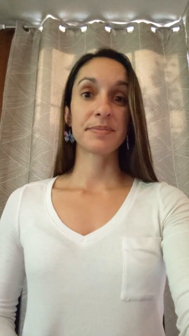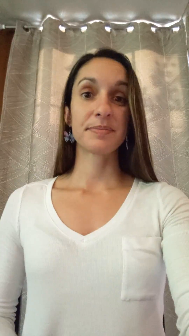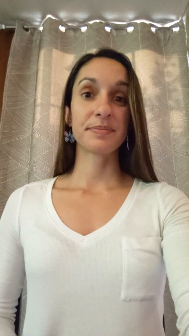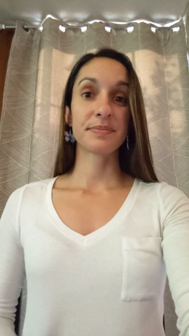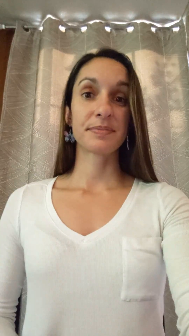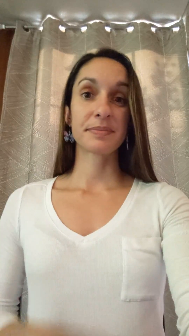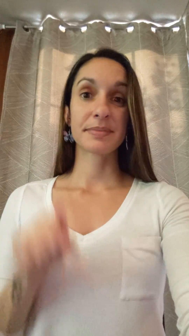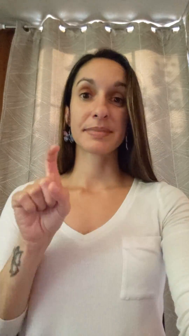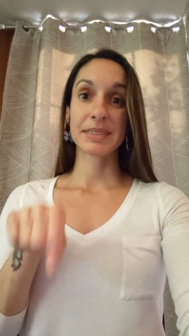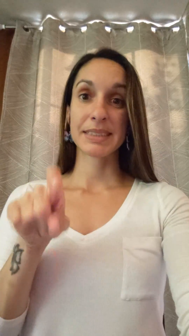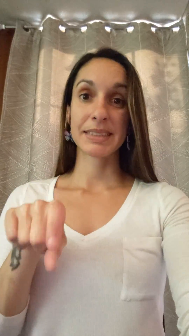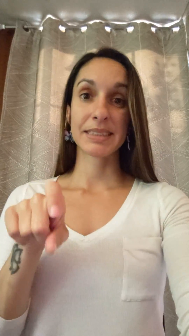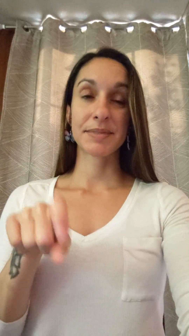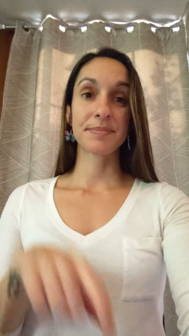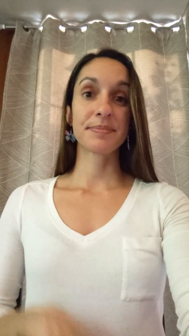need